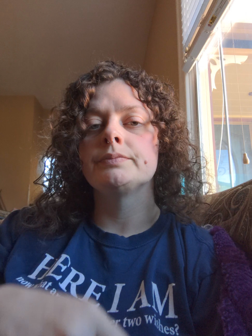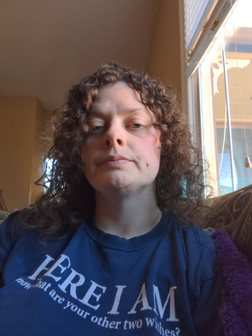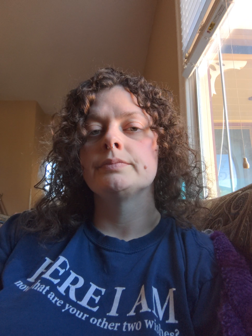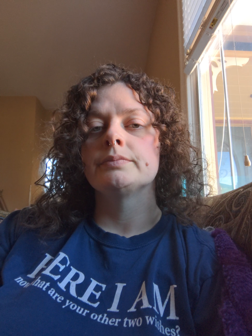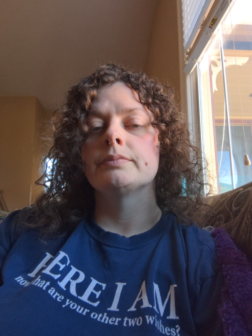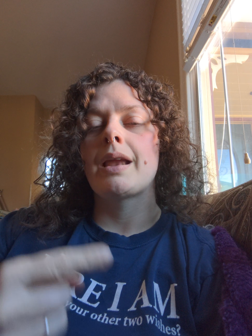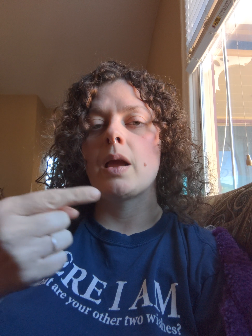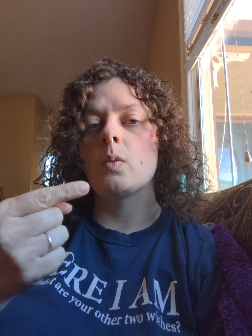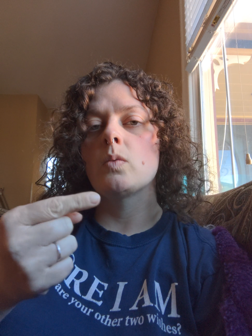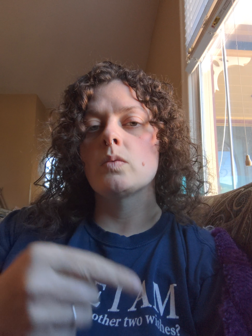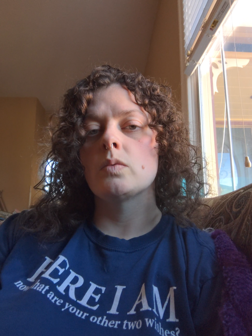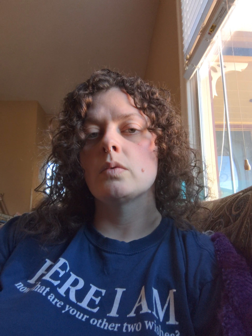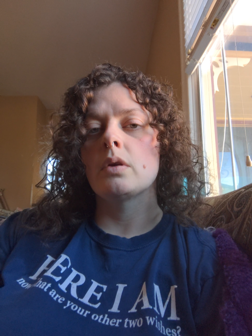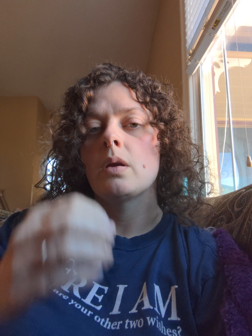owie